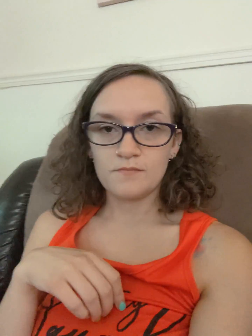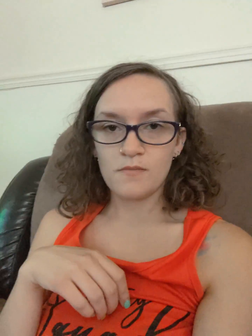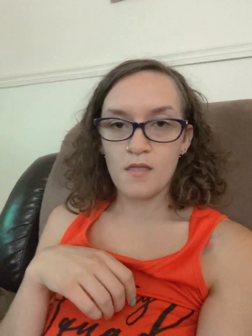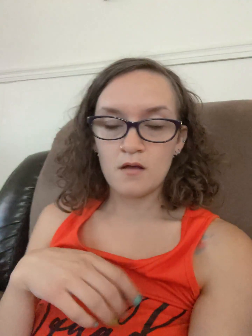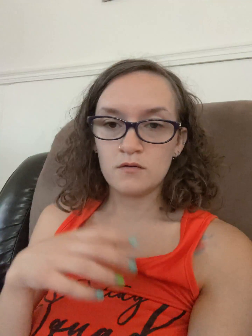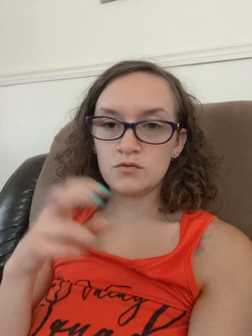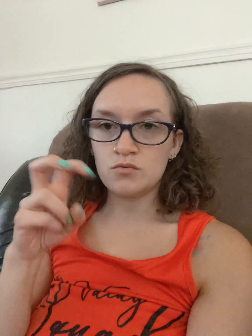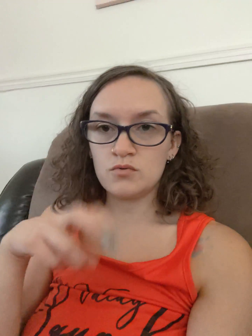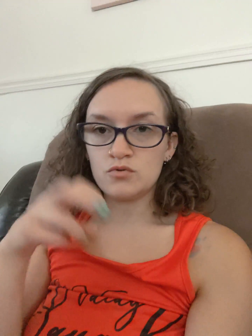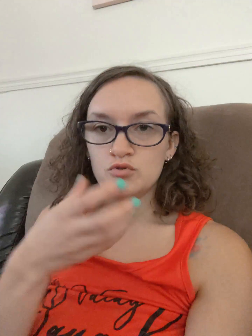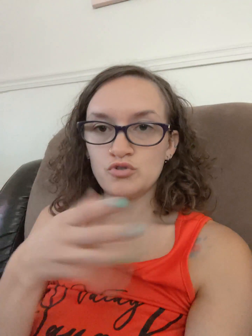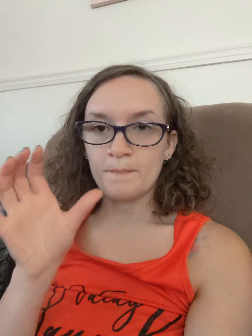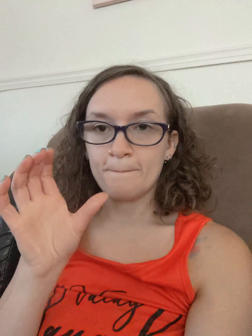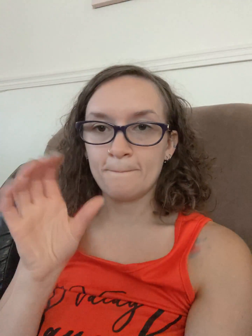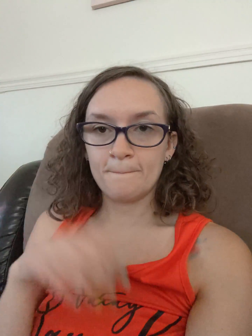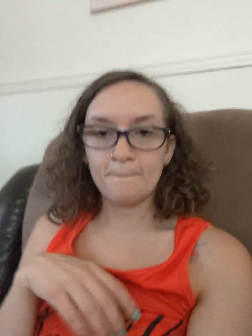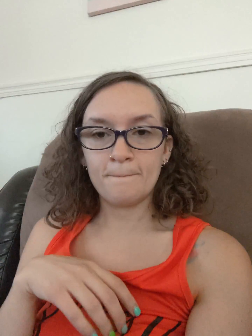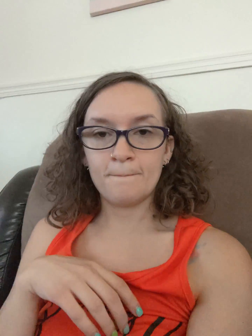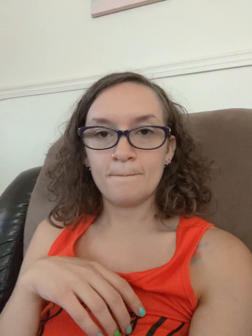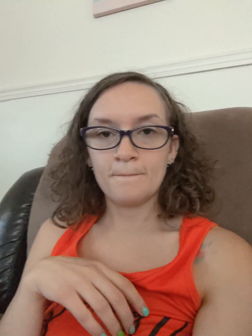potato chip